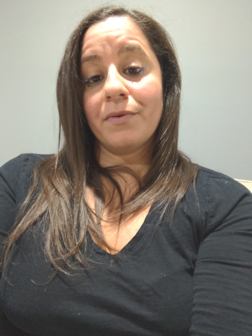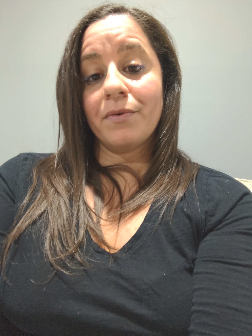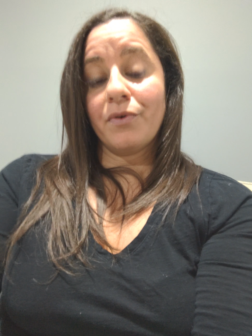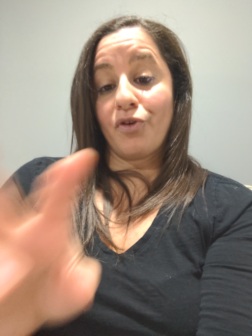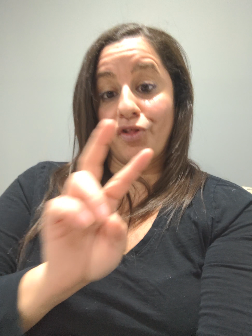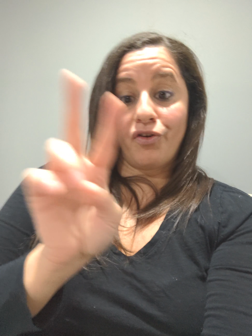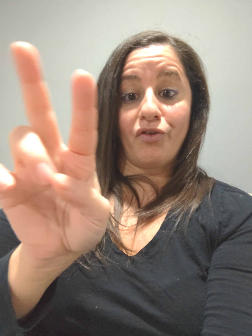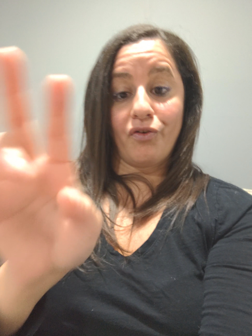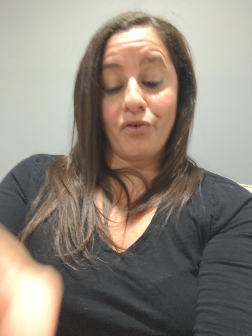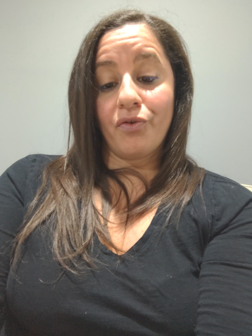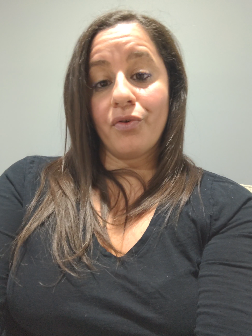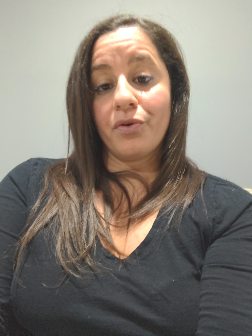look